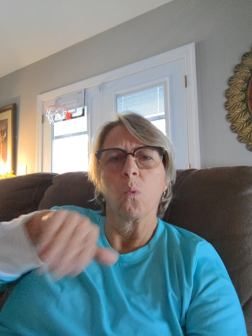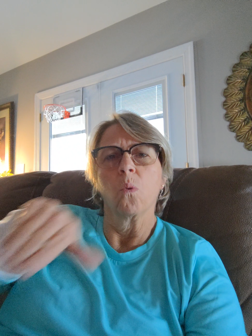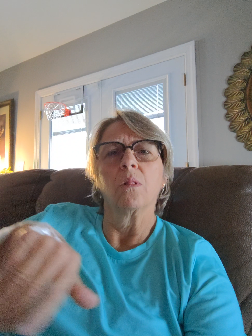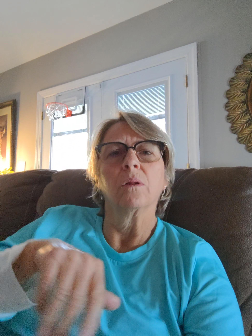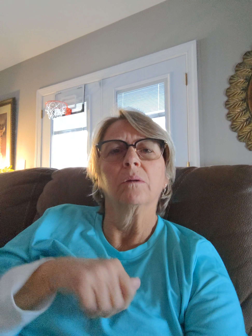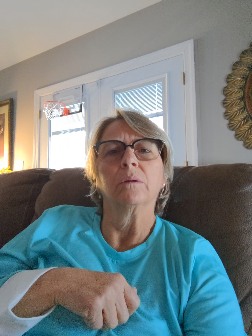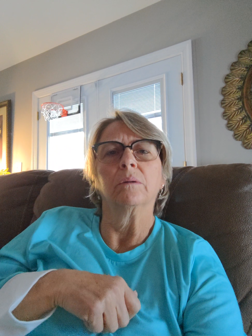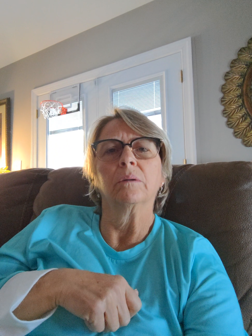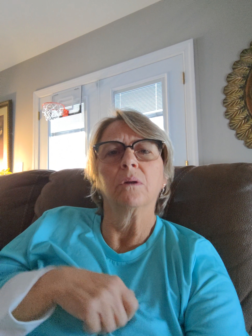pool